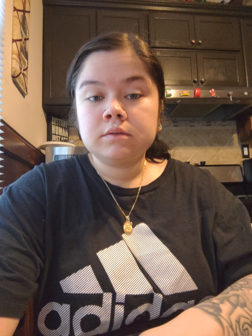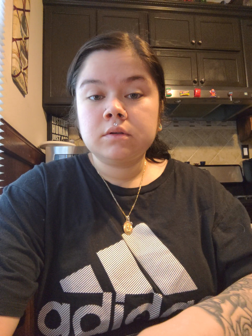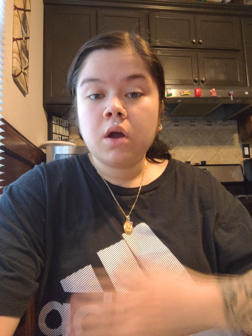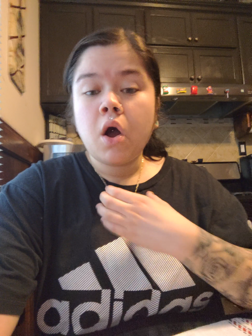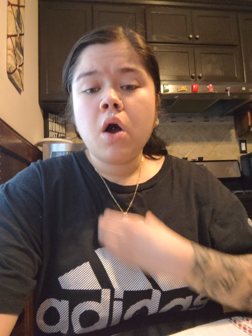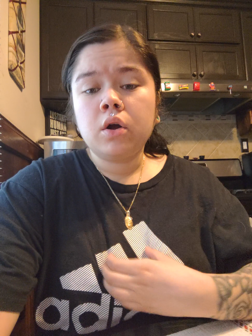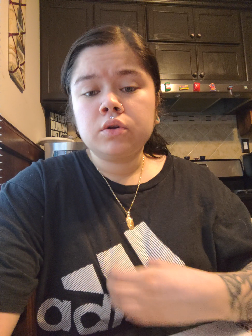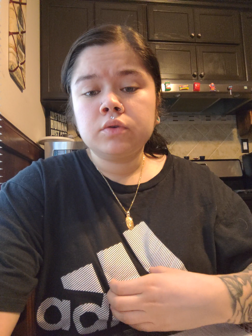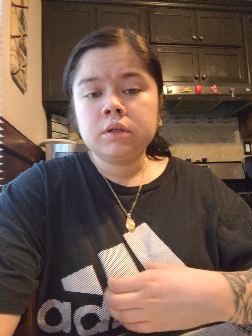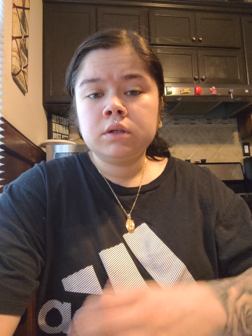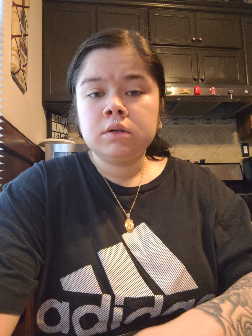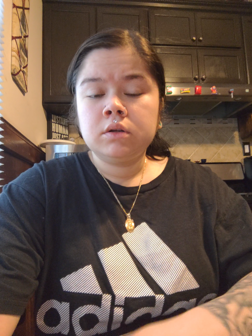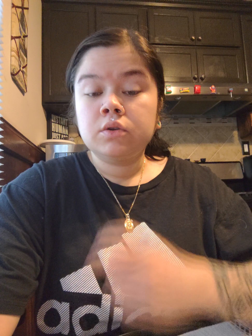hungry